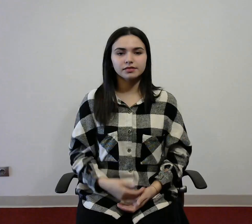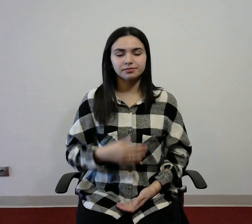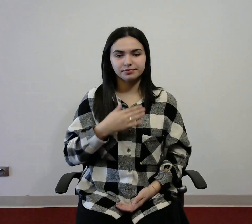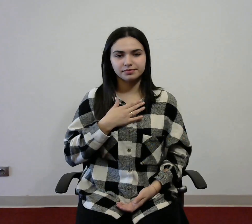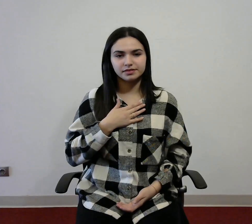mən